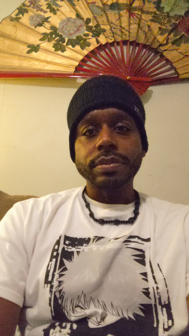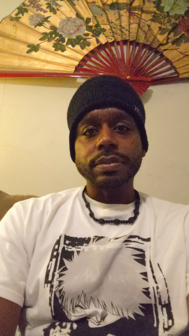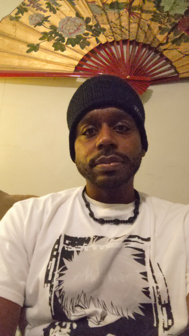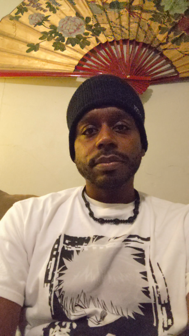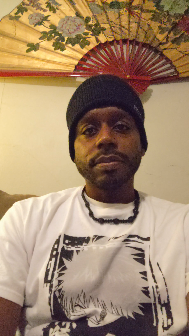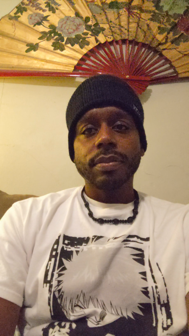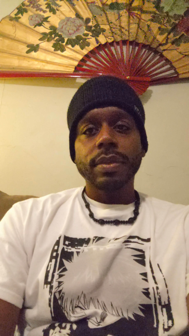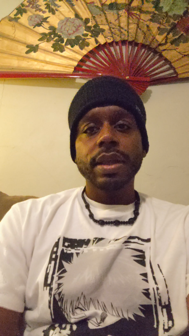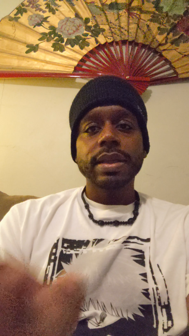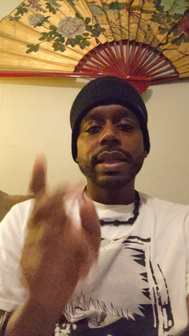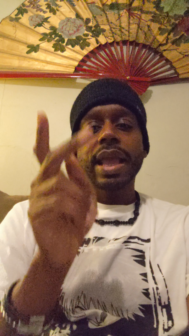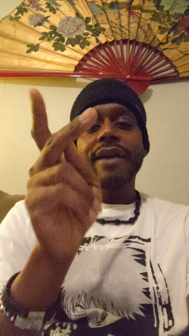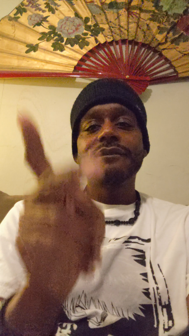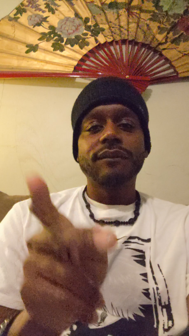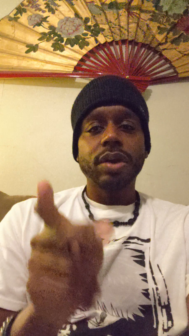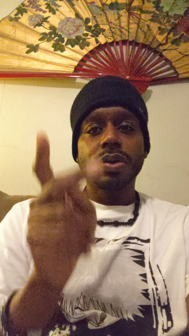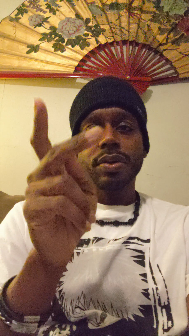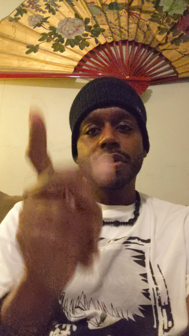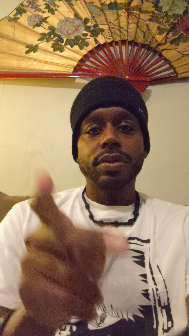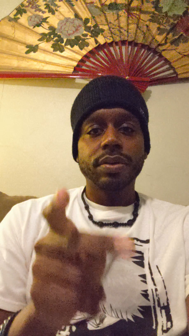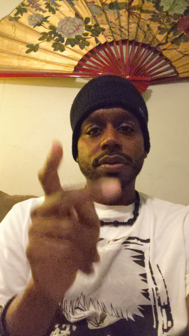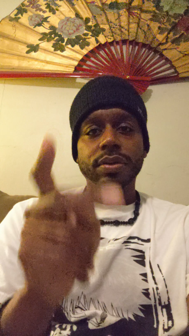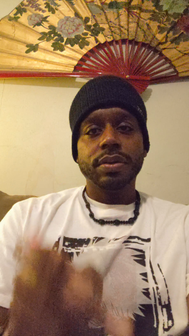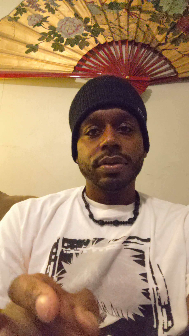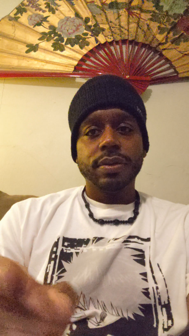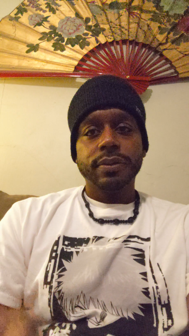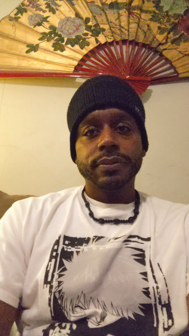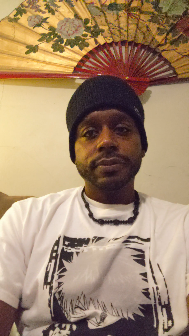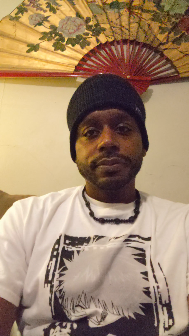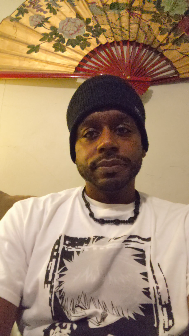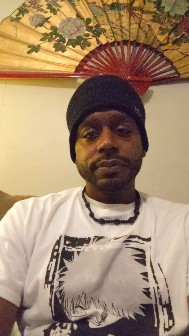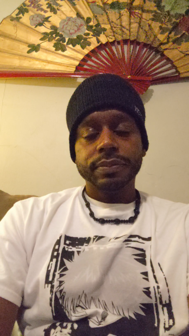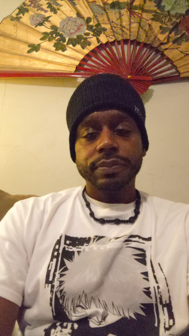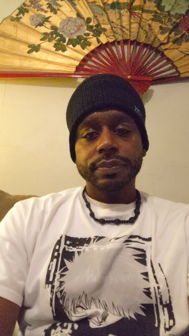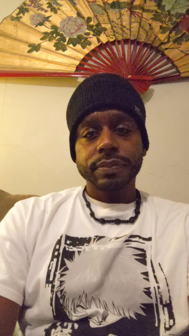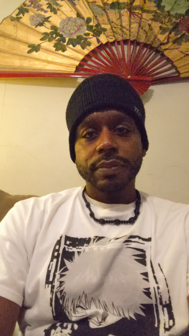careful